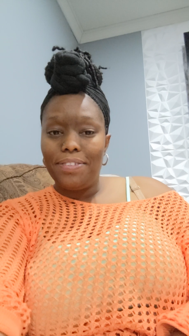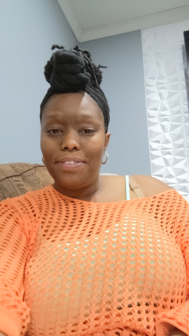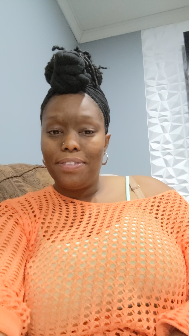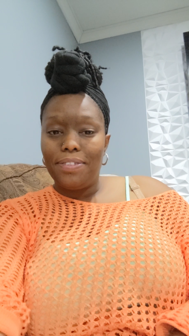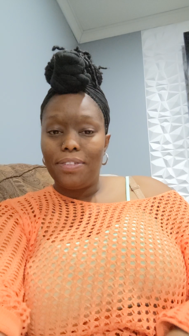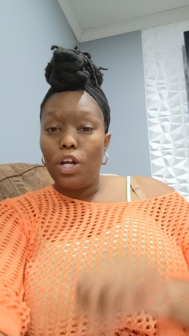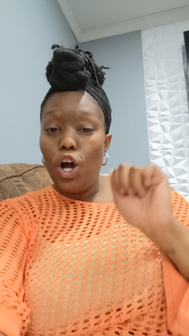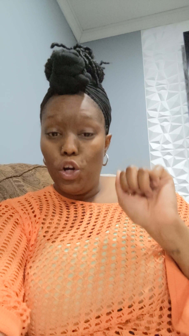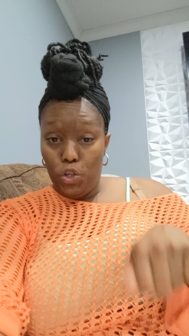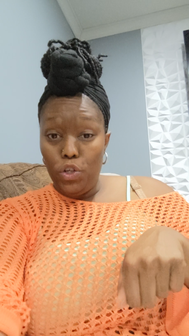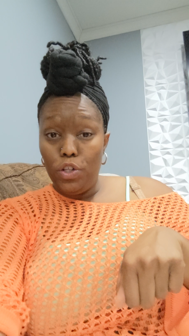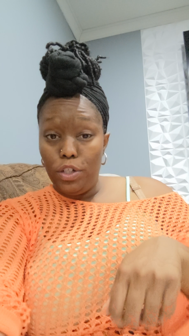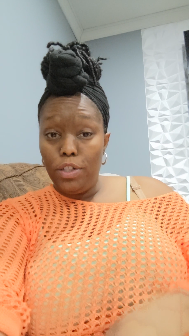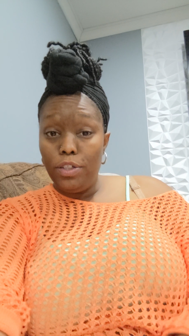could